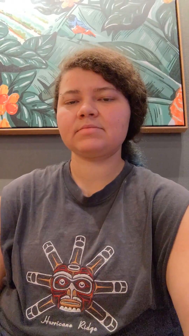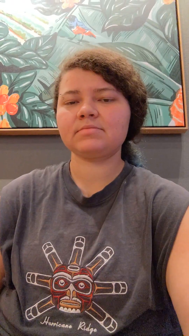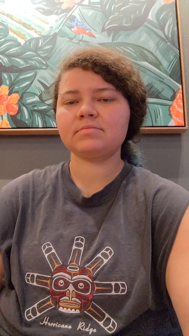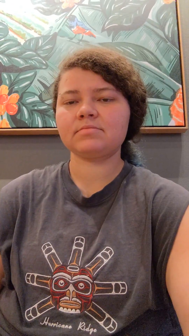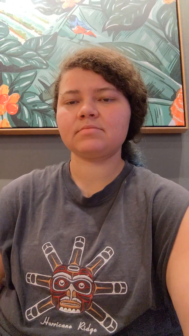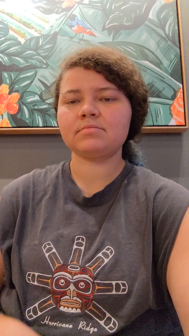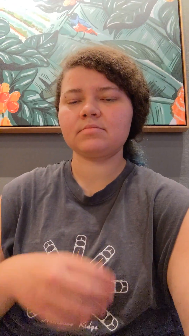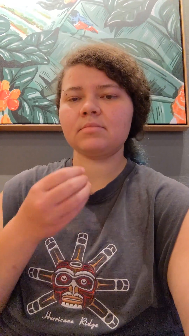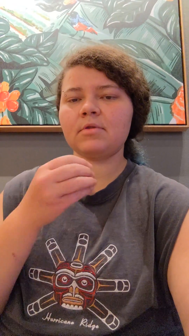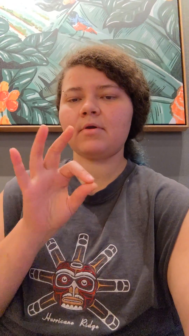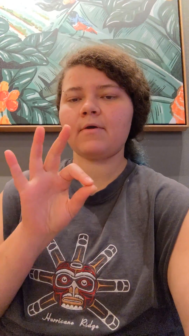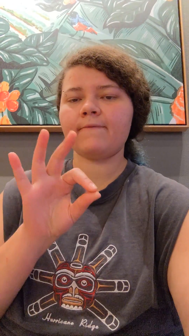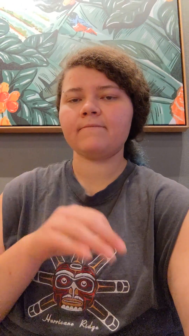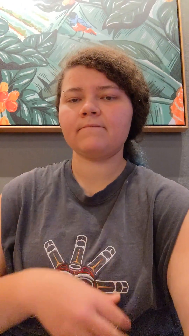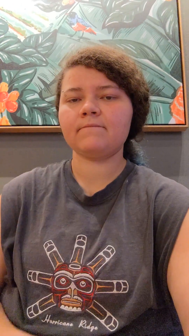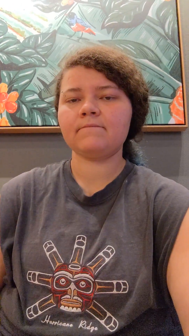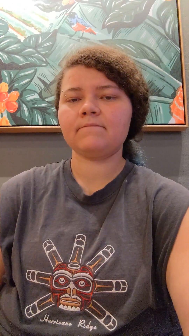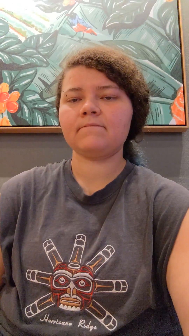of